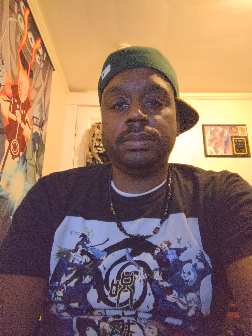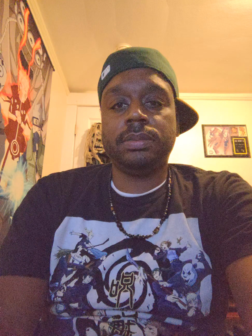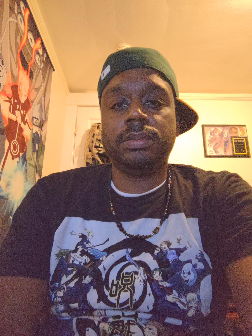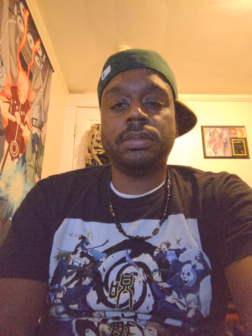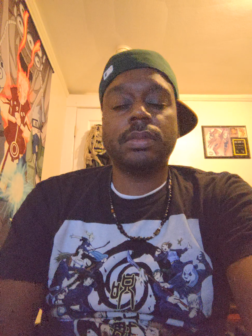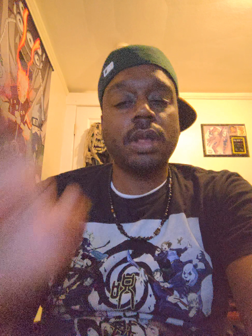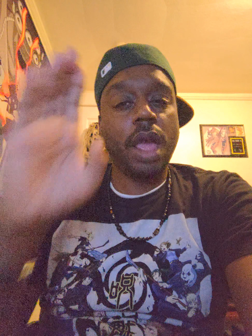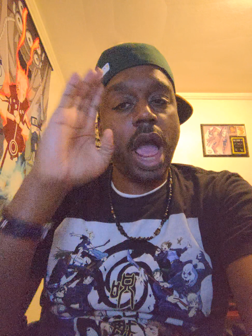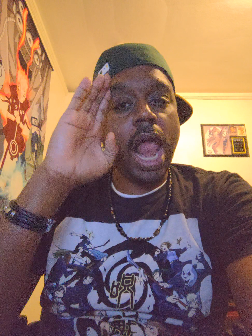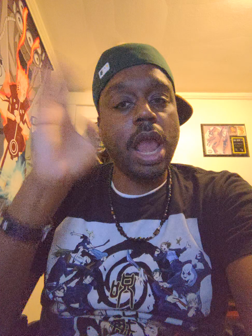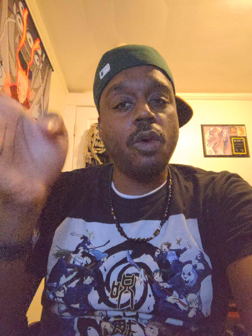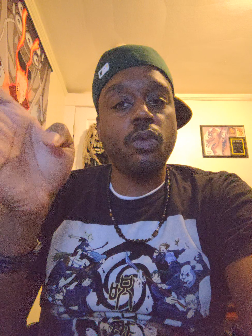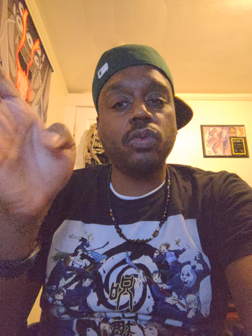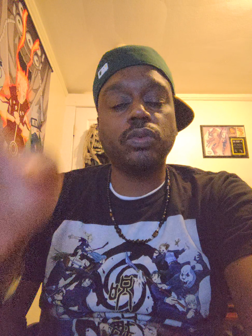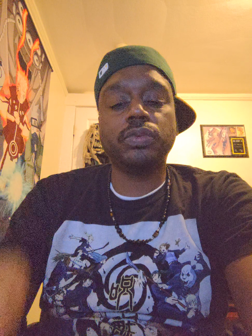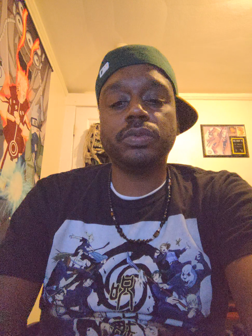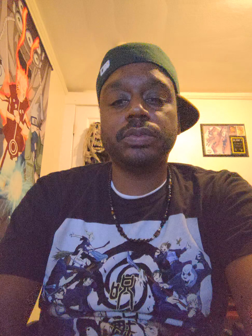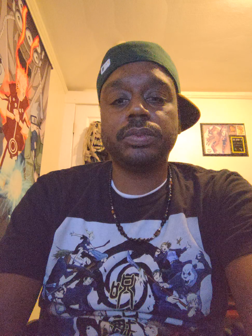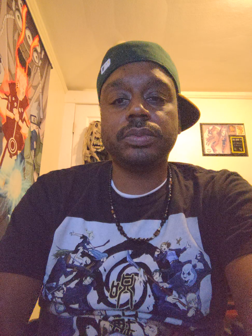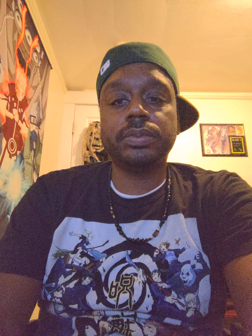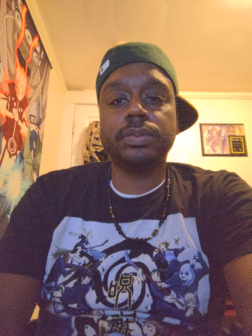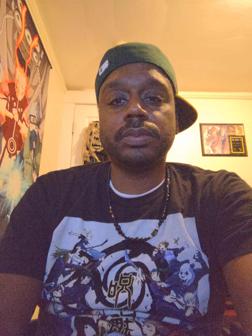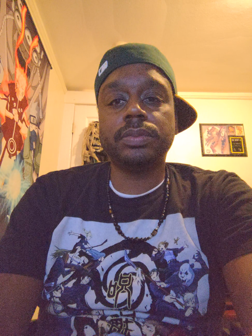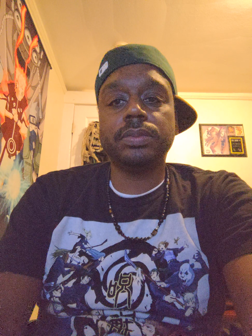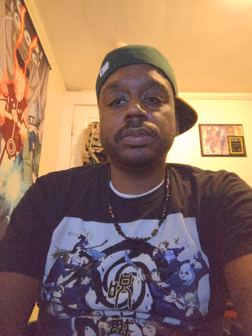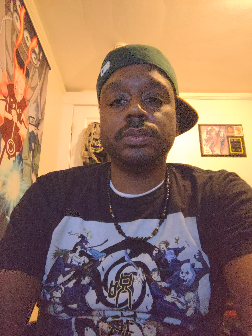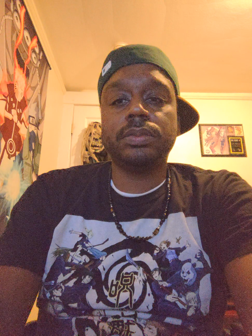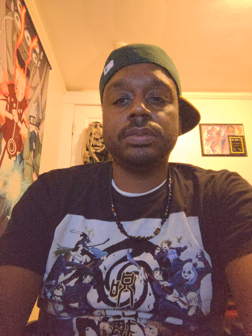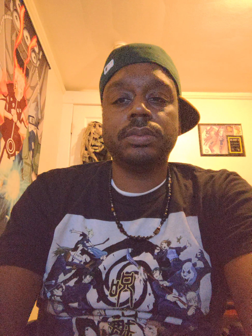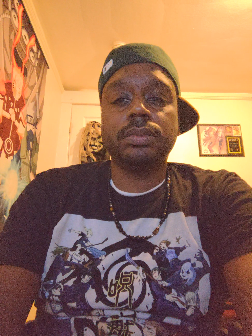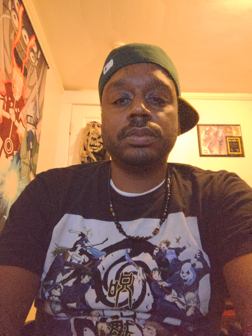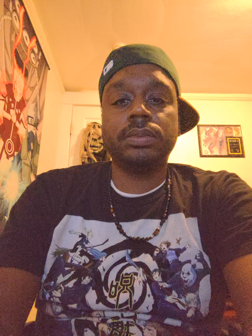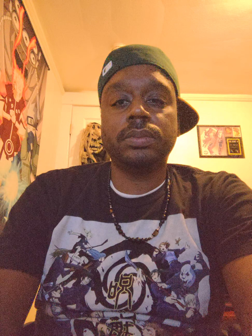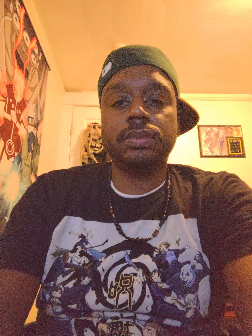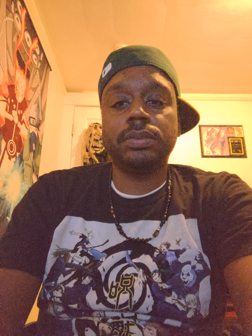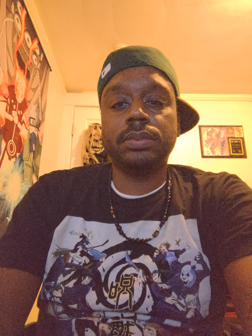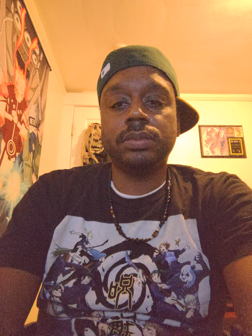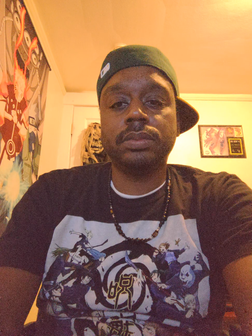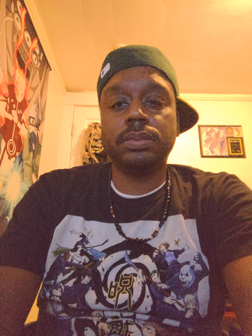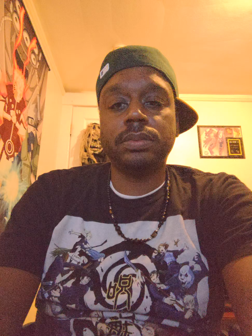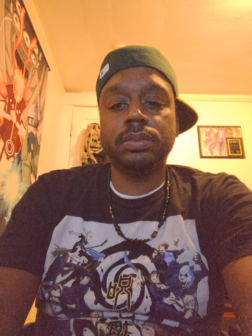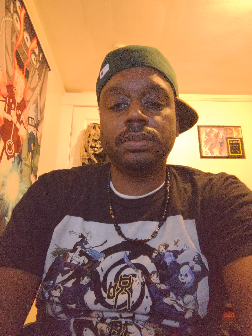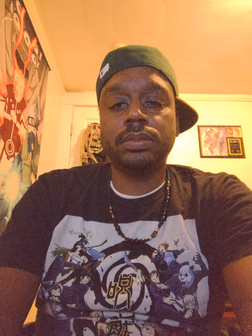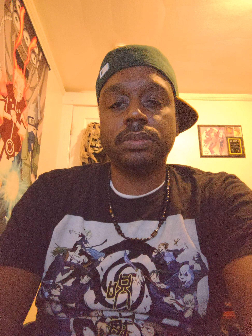hello